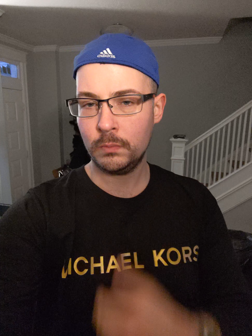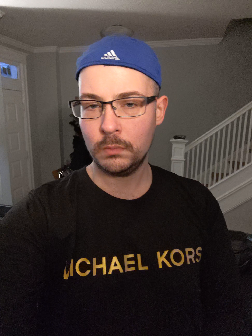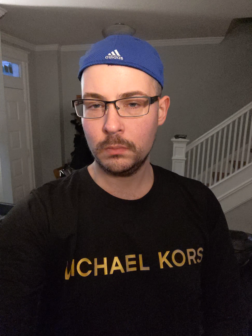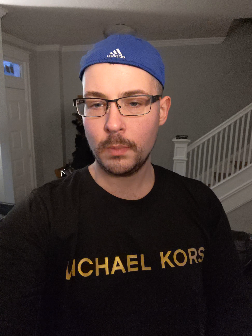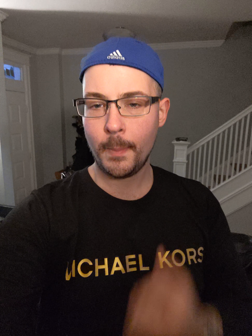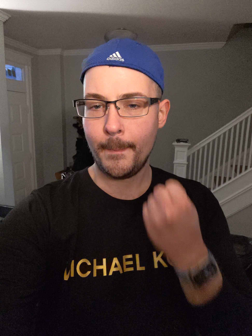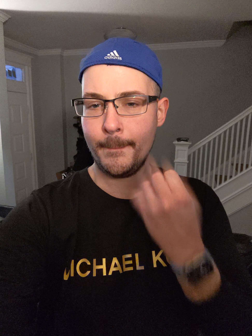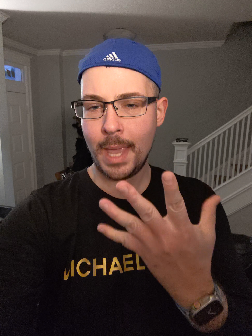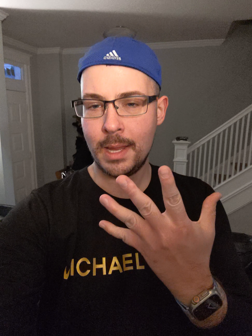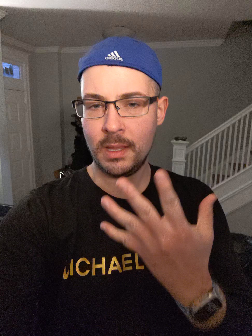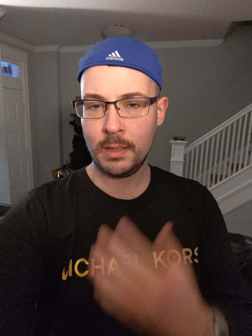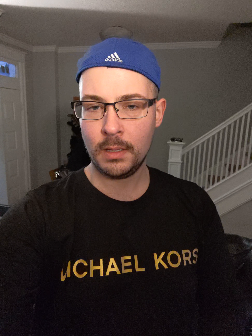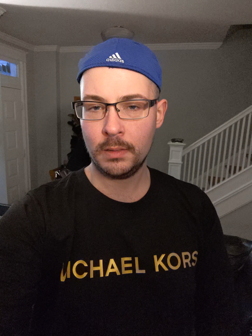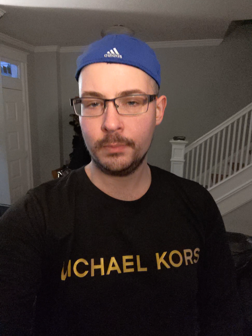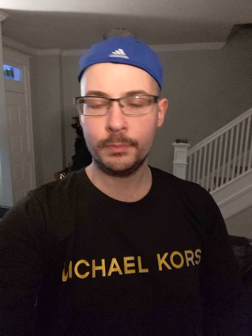many